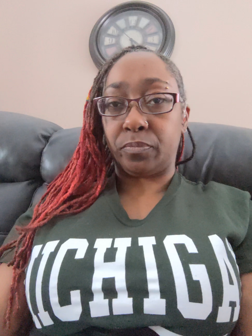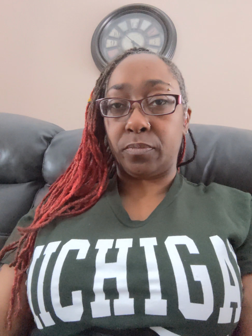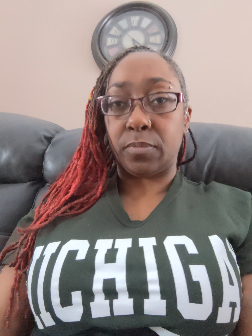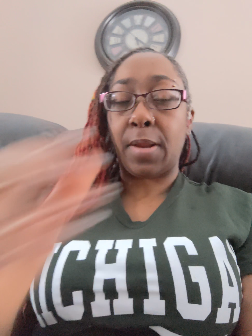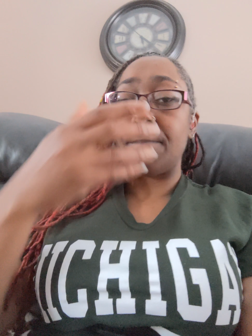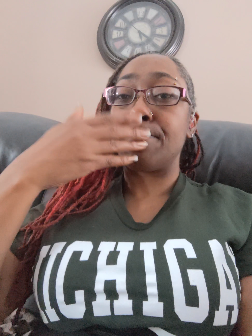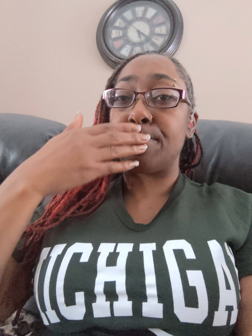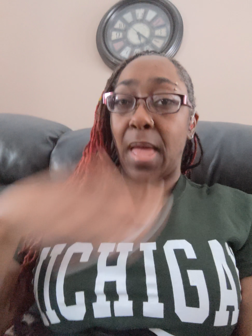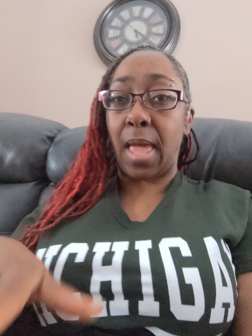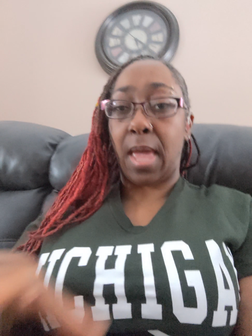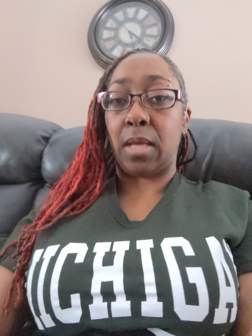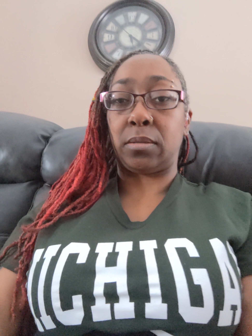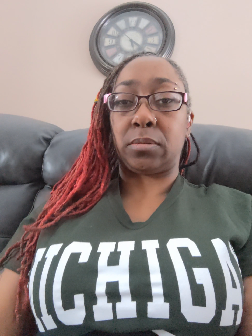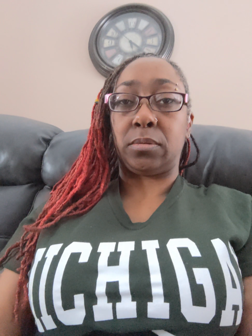bad